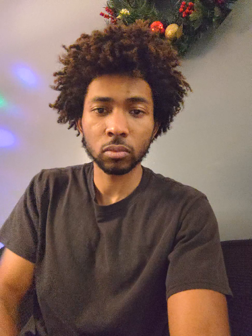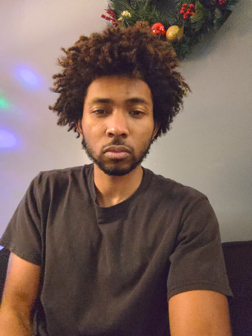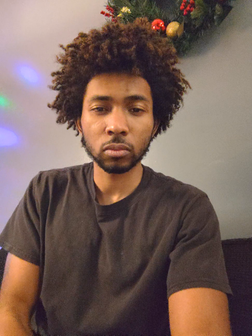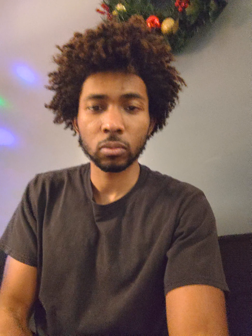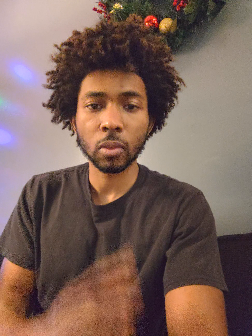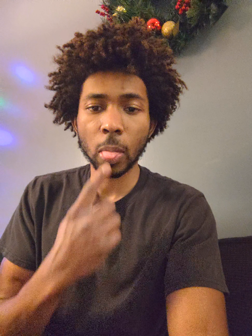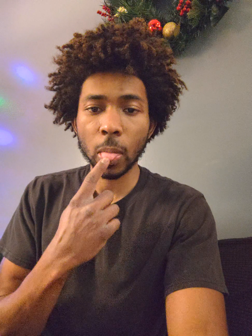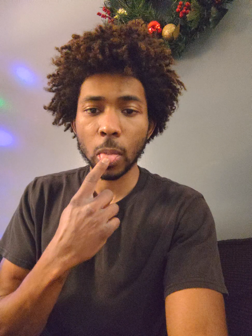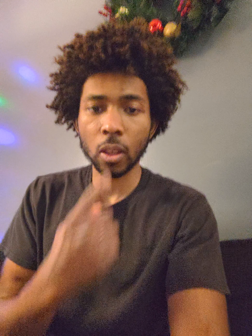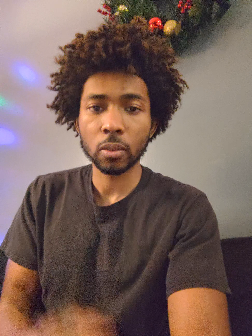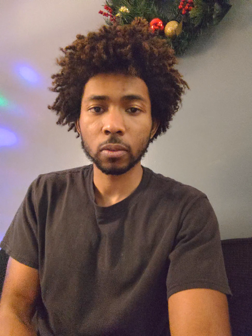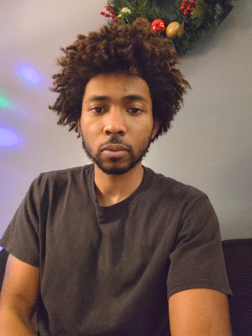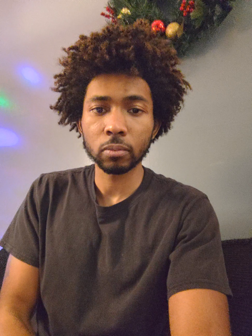tongue